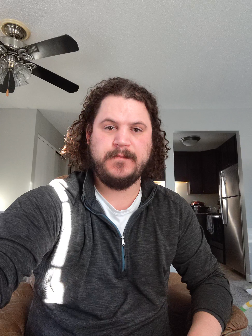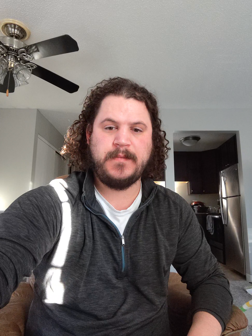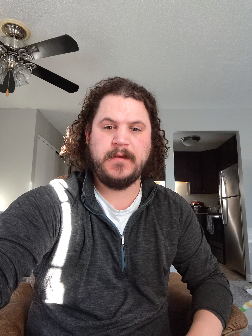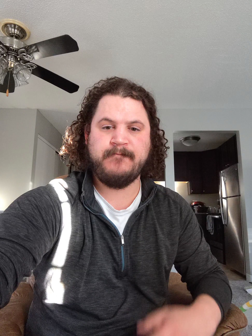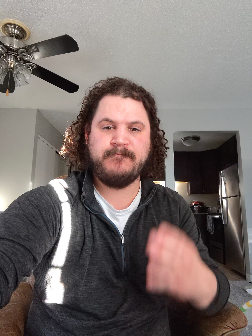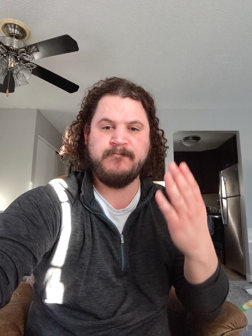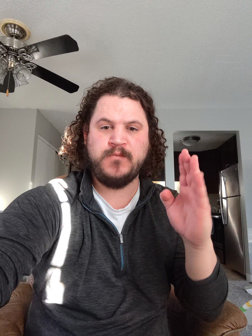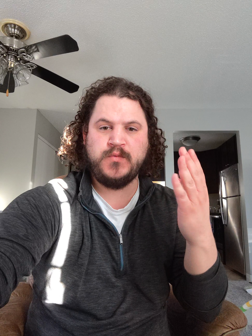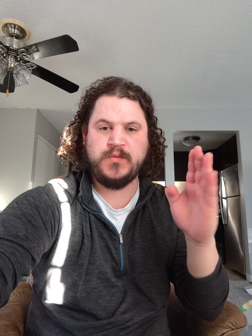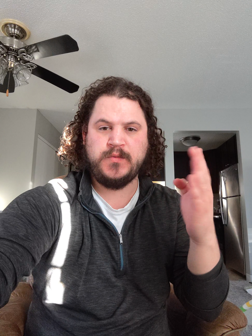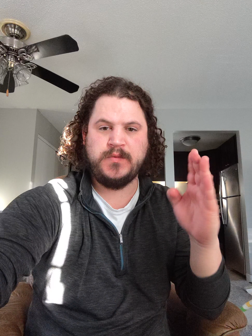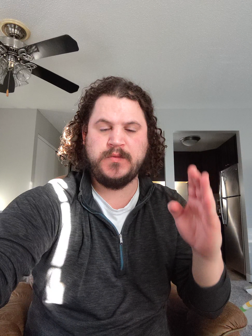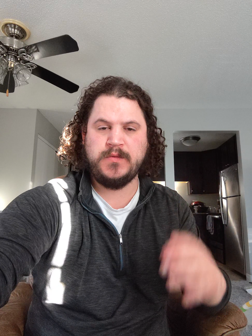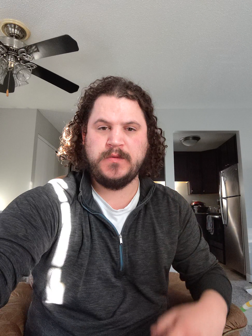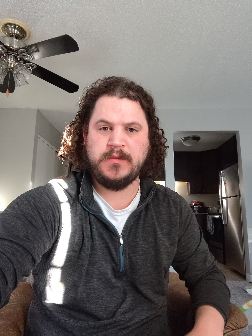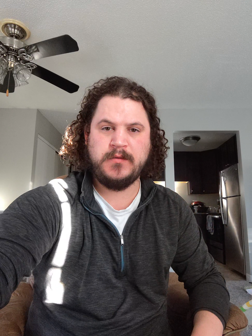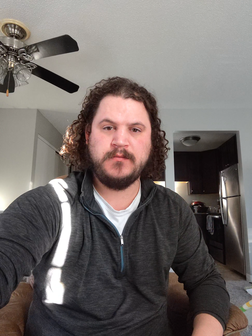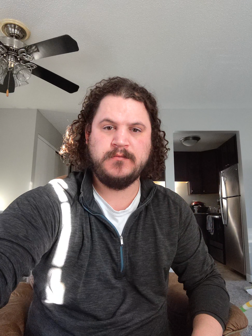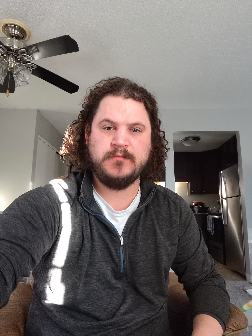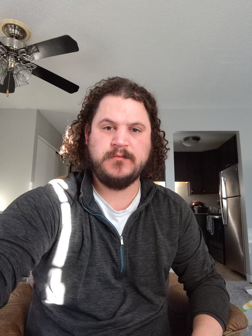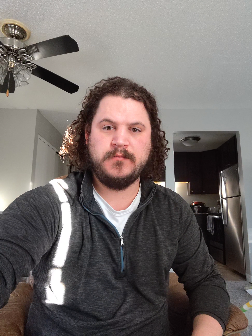blue